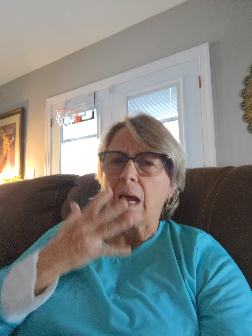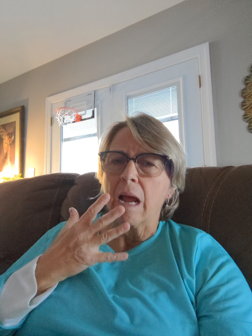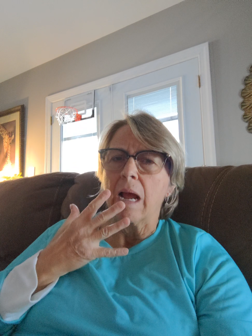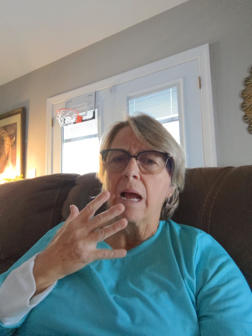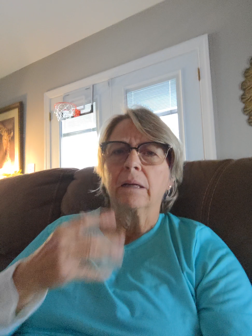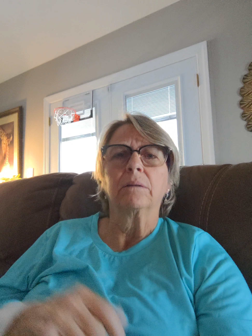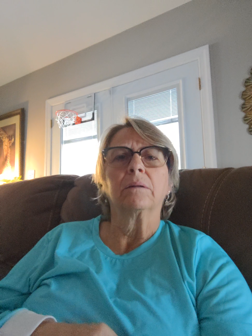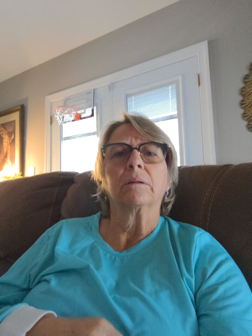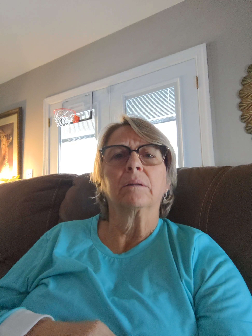sad